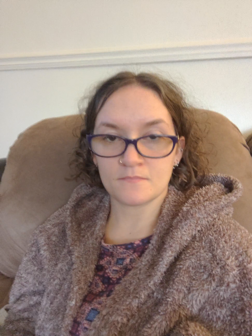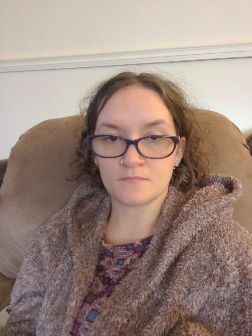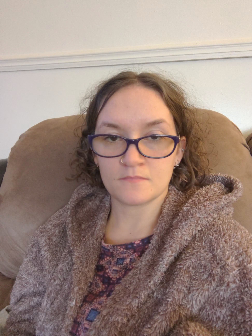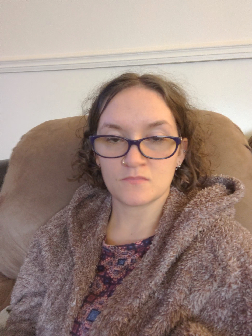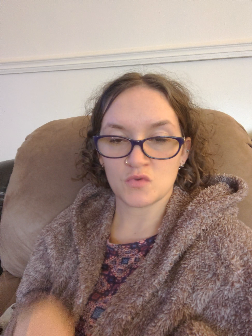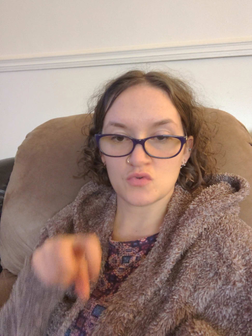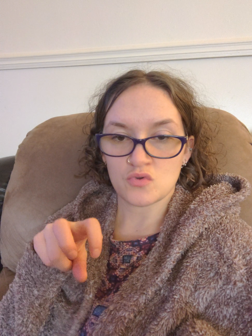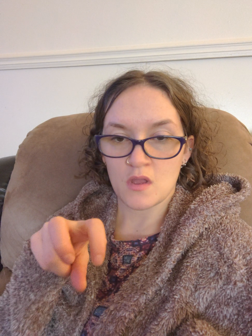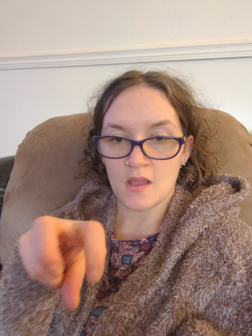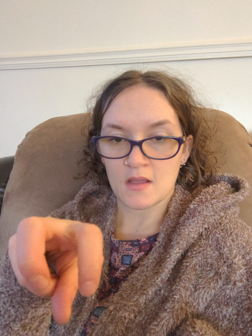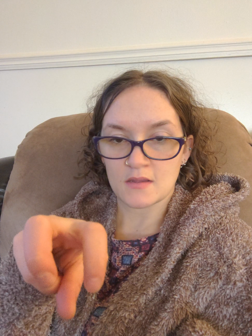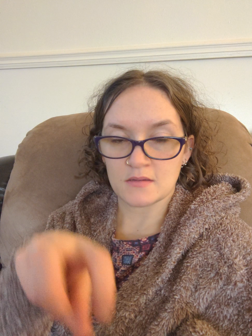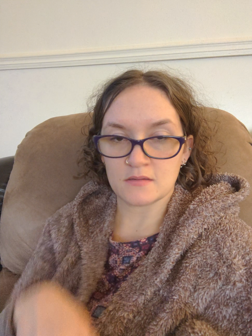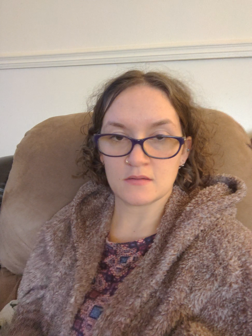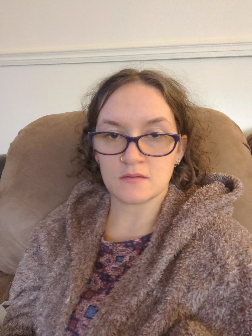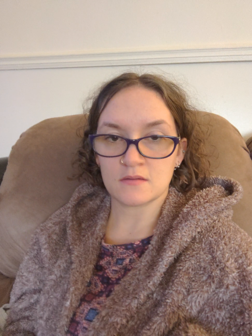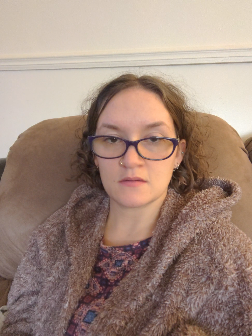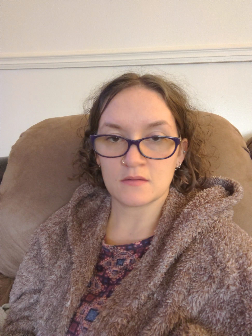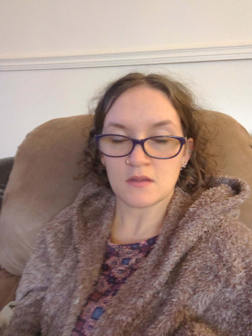ride